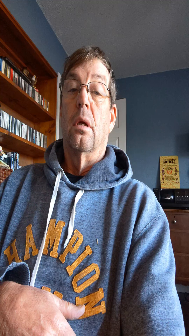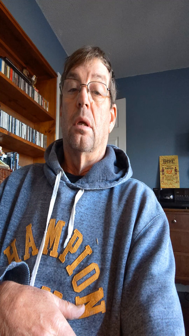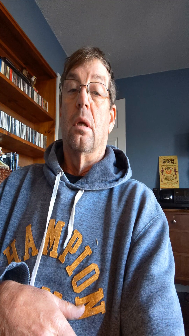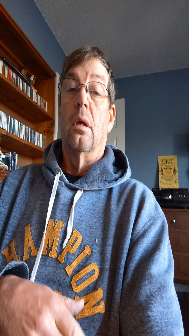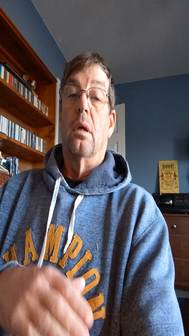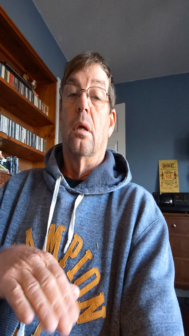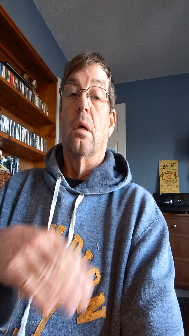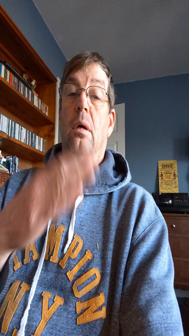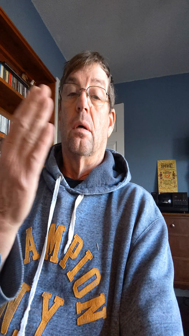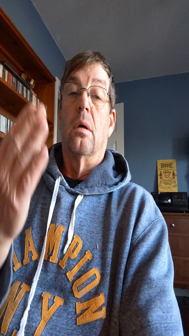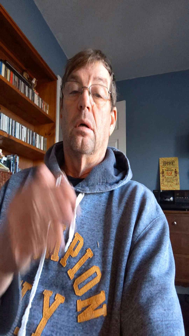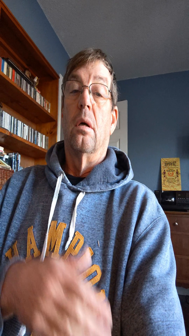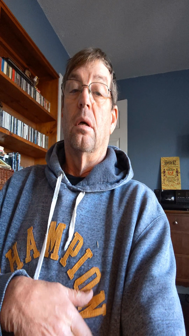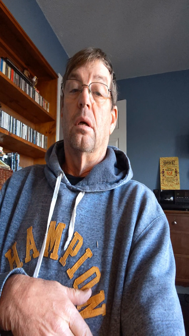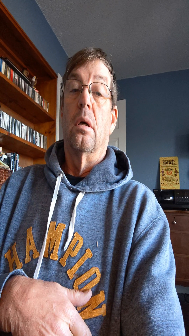open